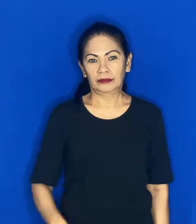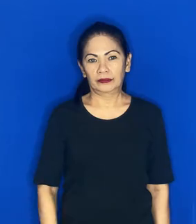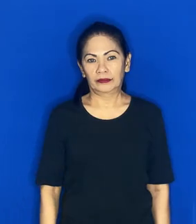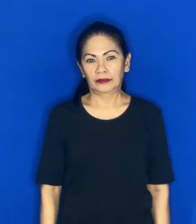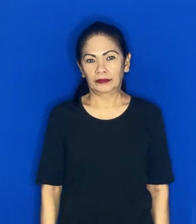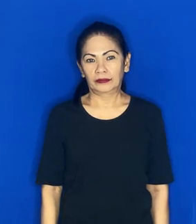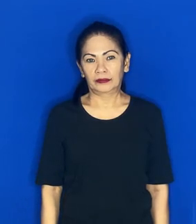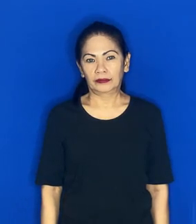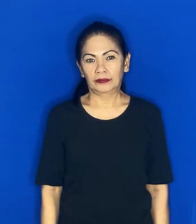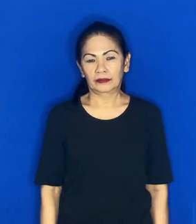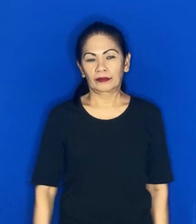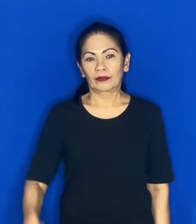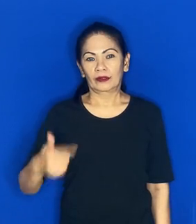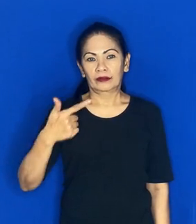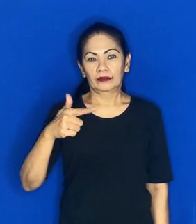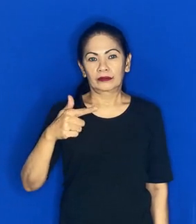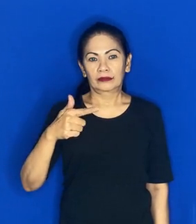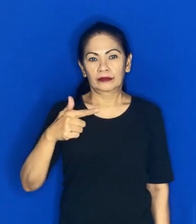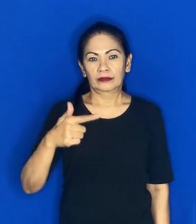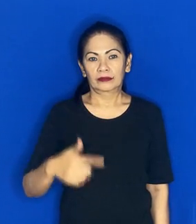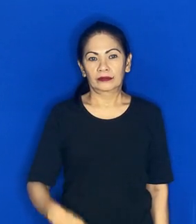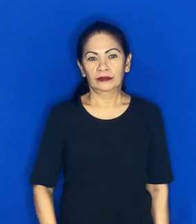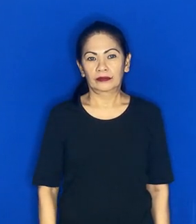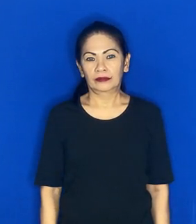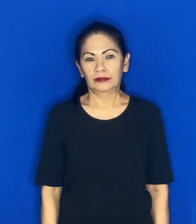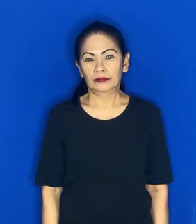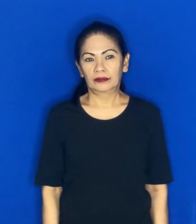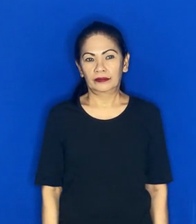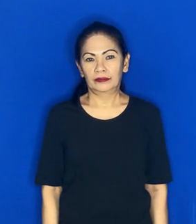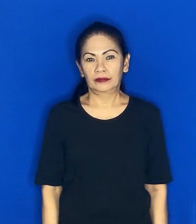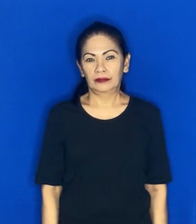green